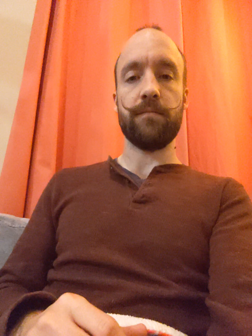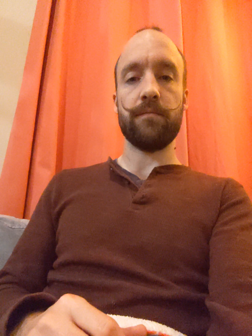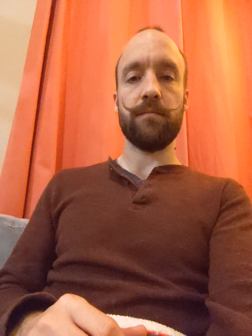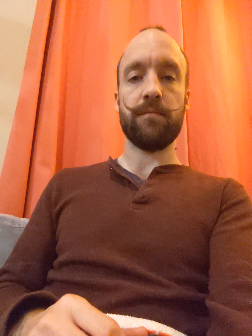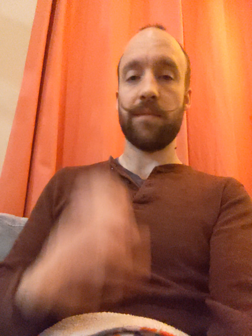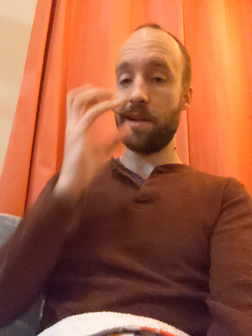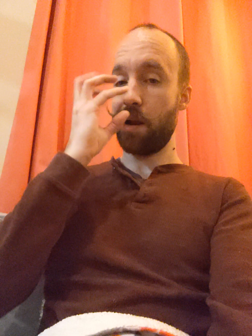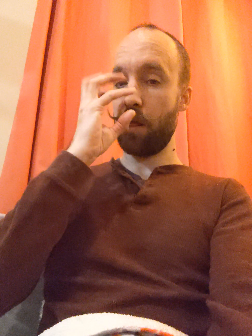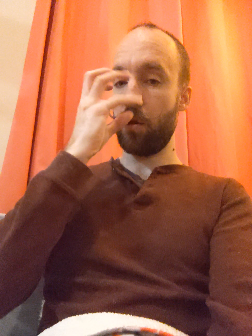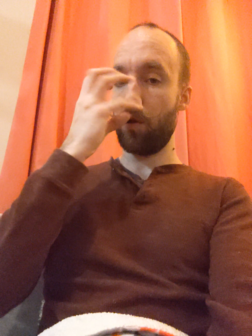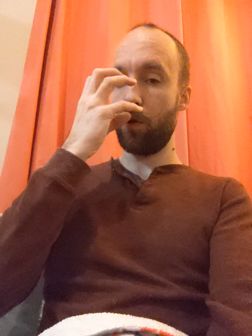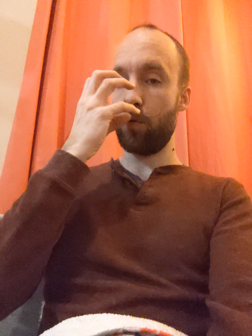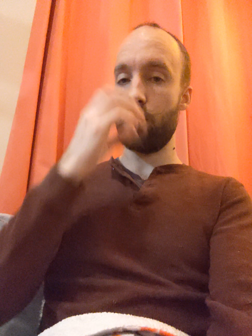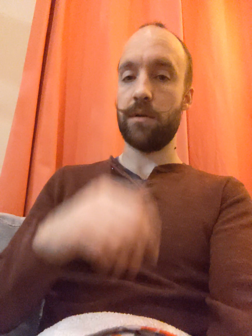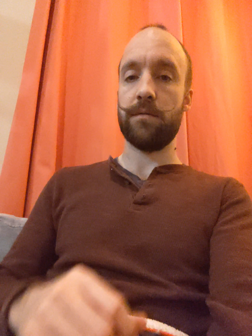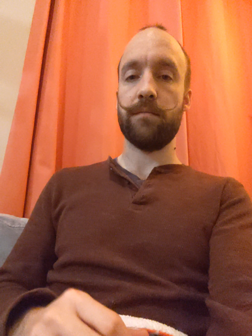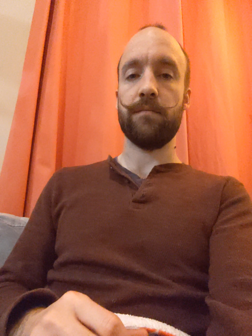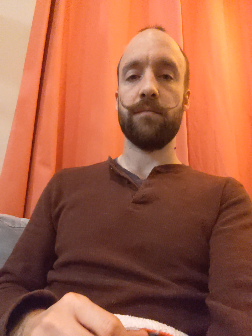clown